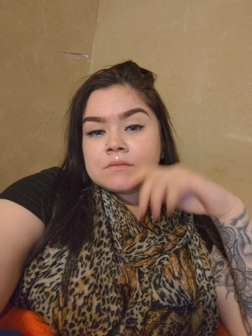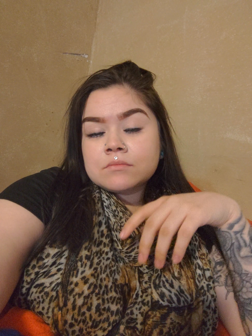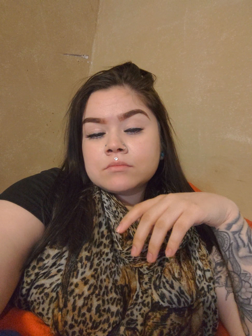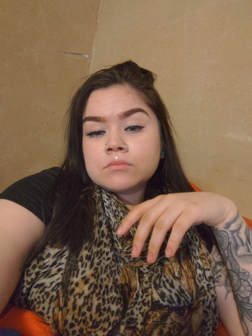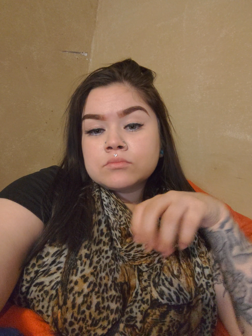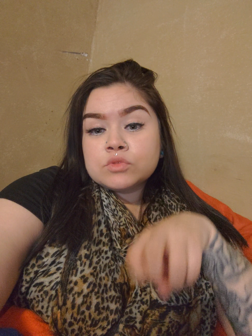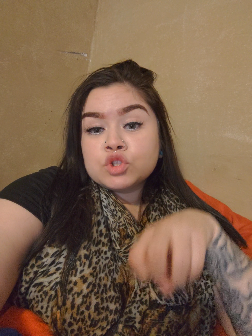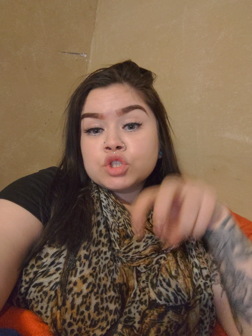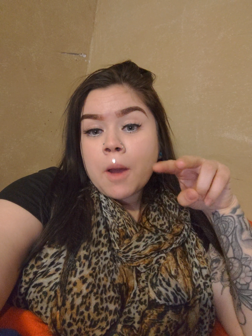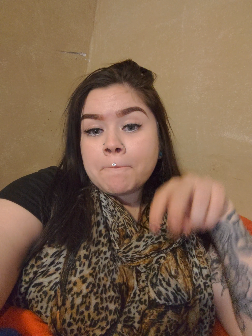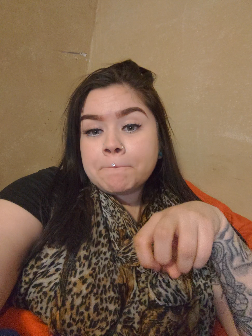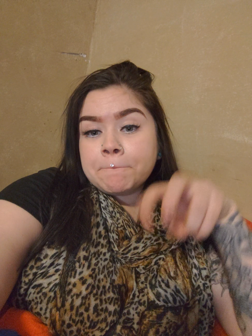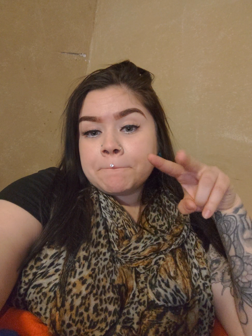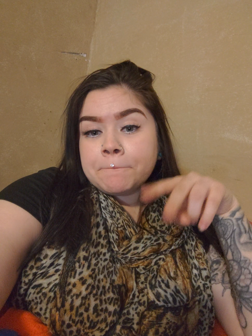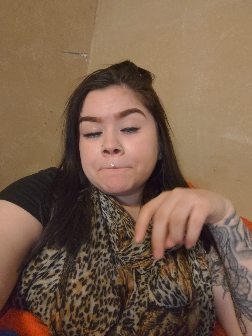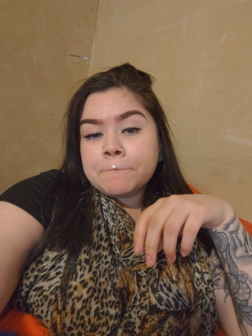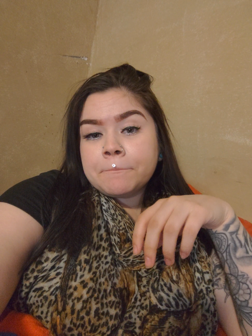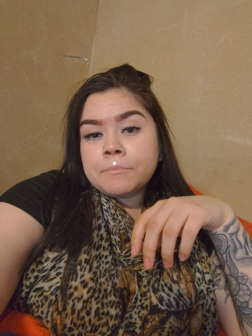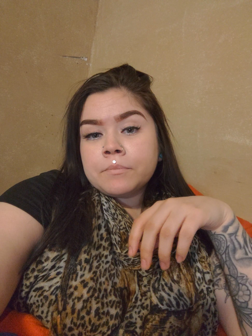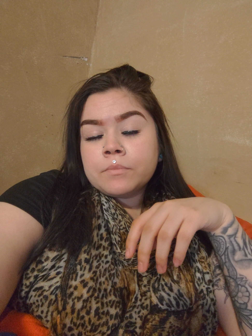jump